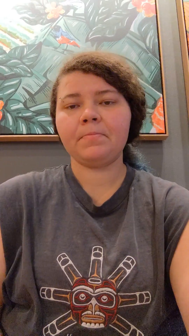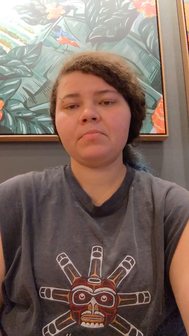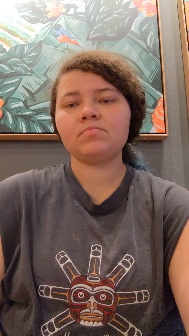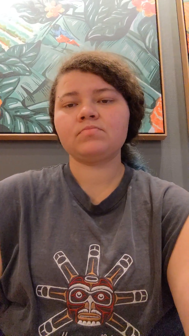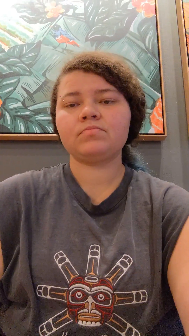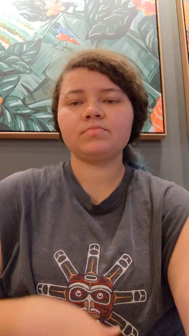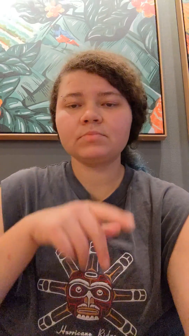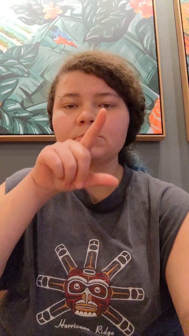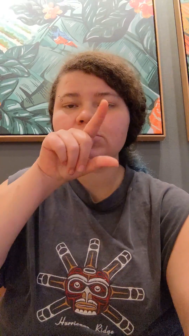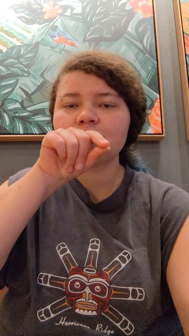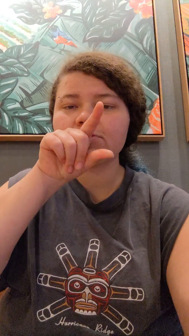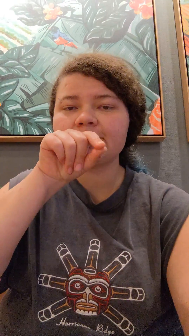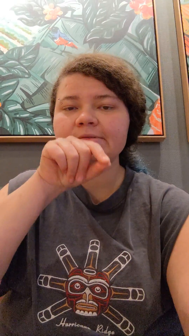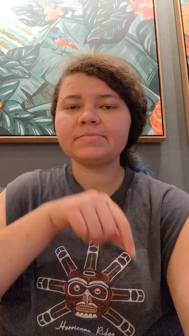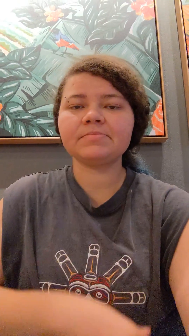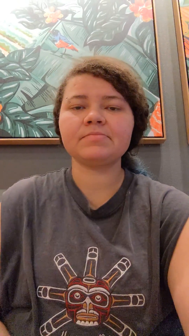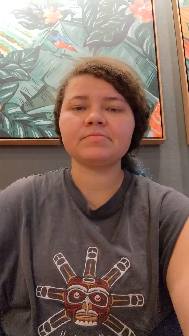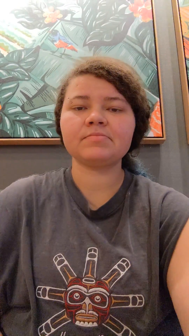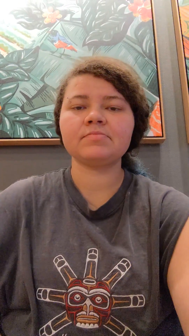chicken